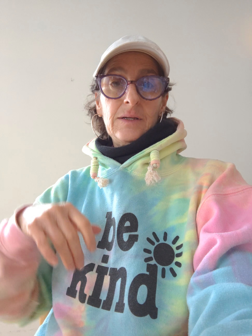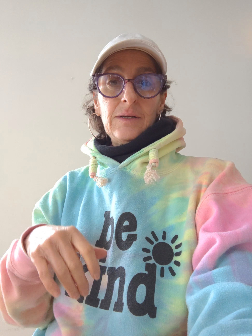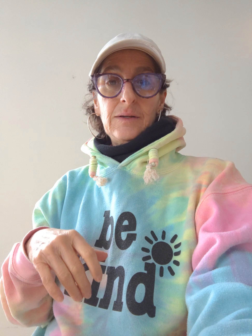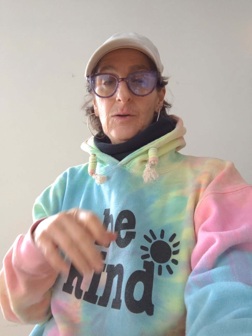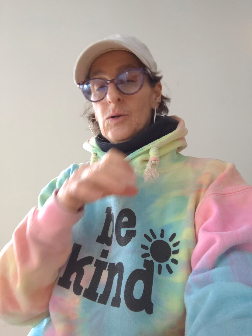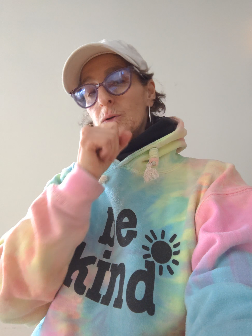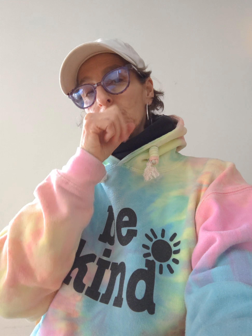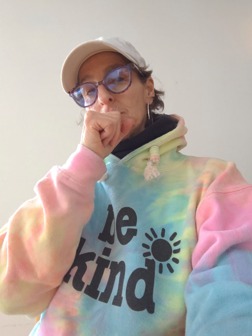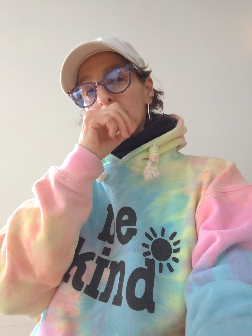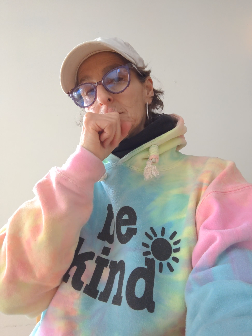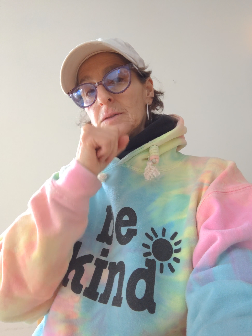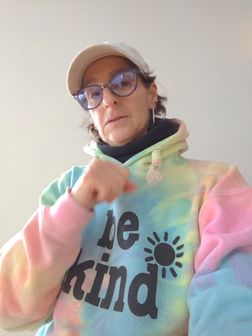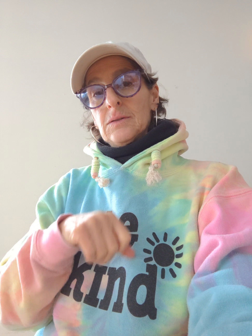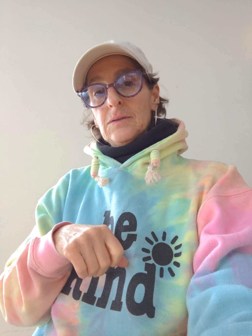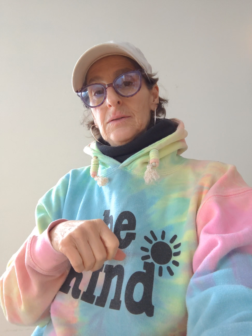orange